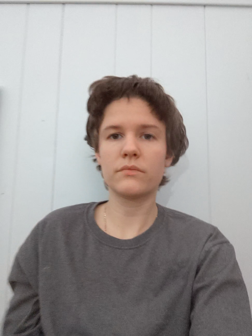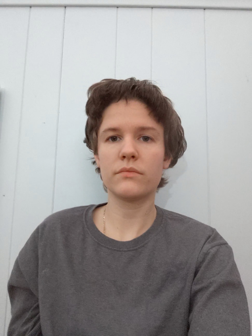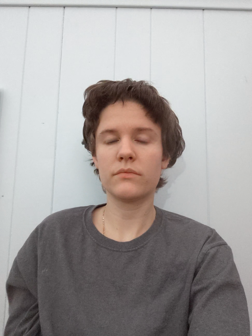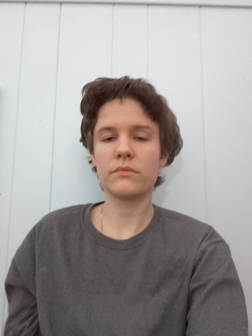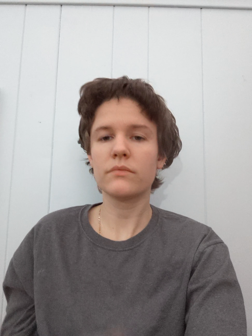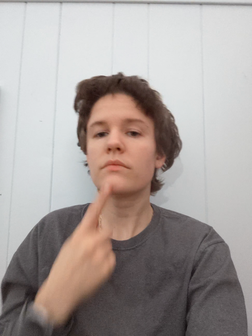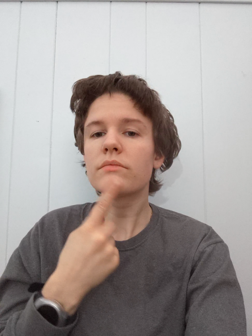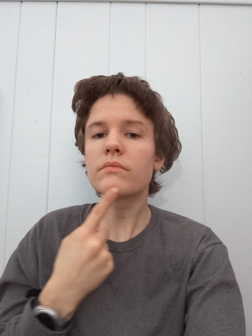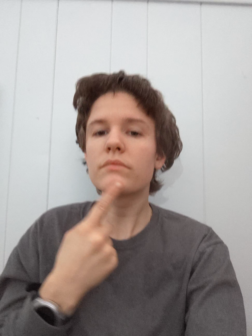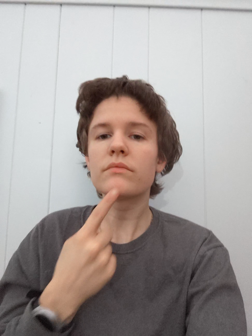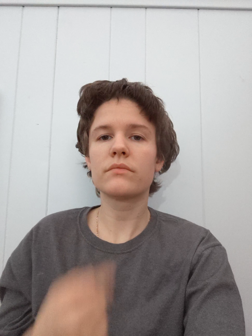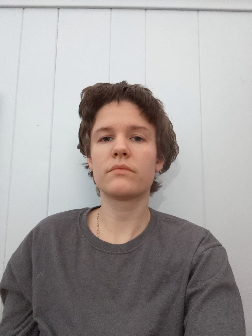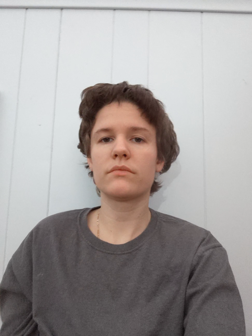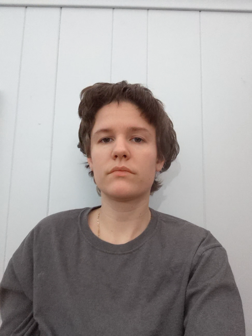chin